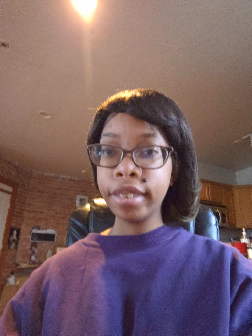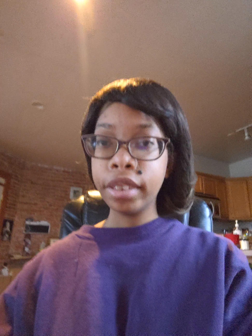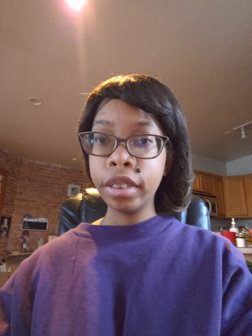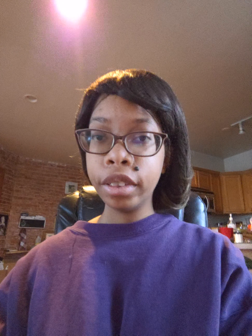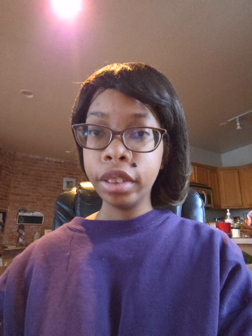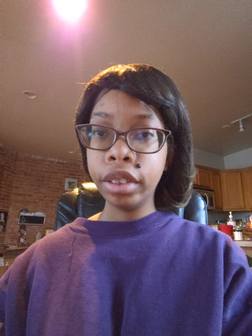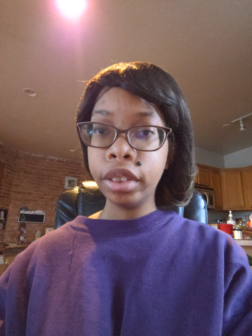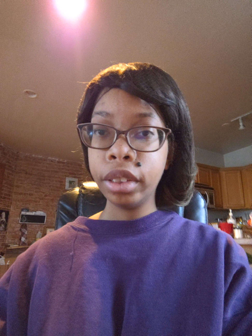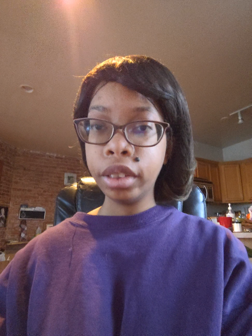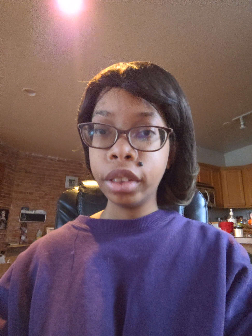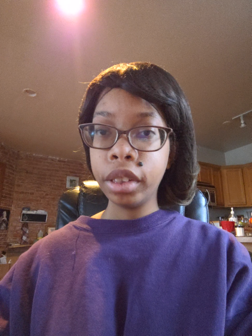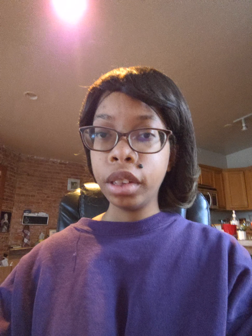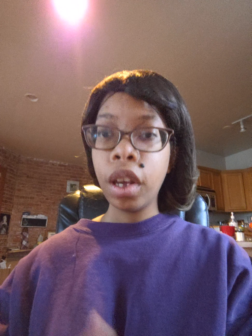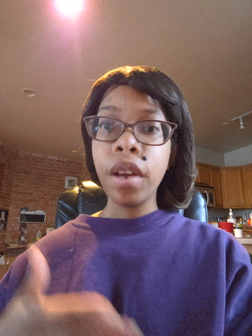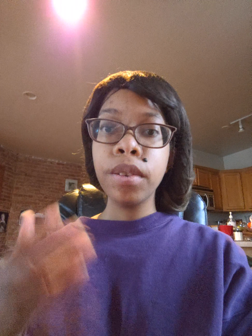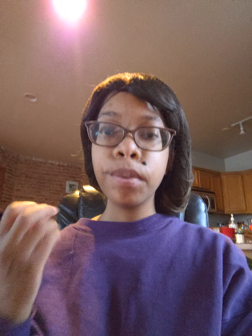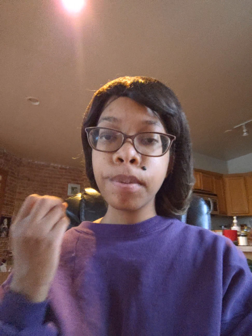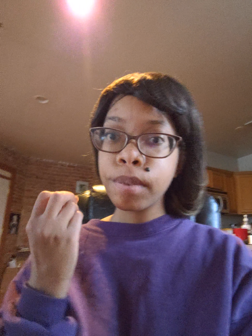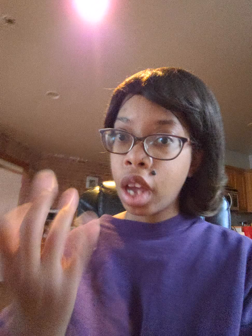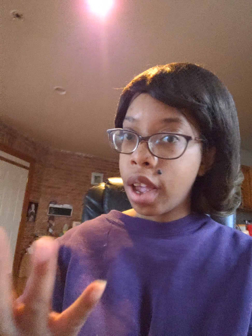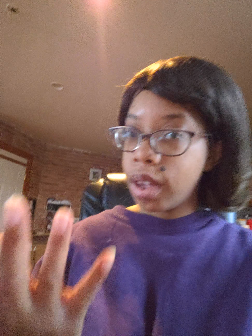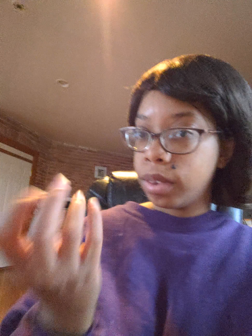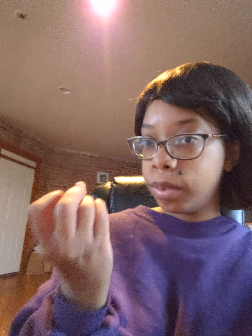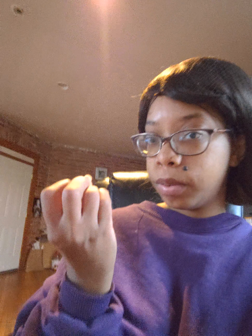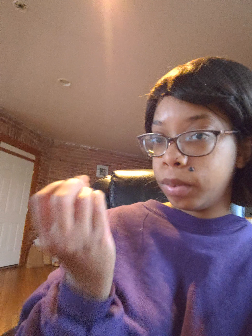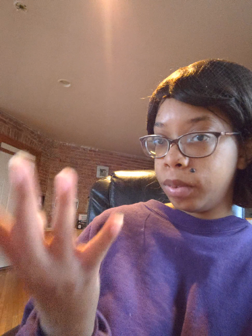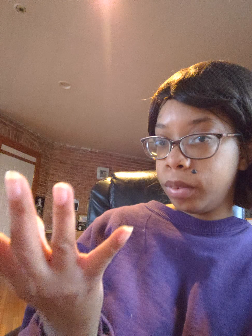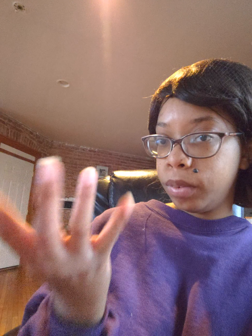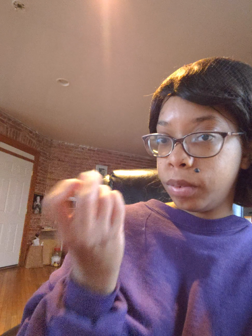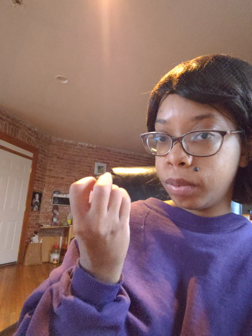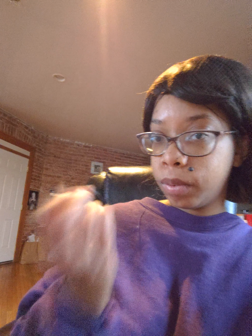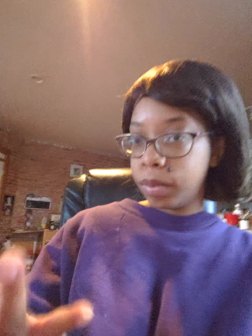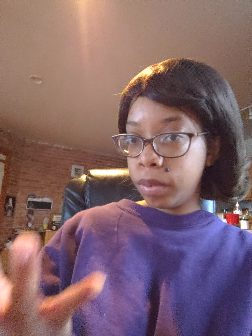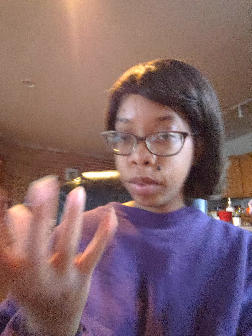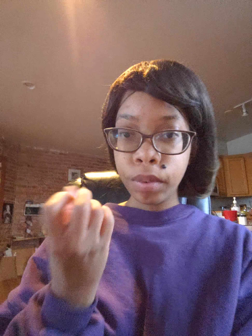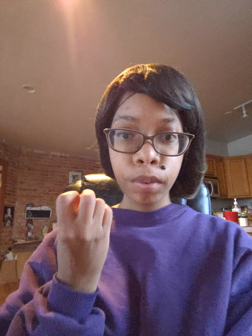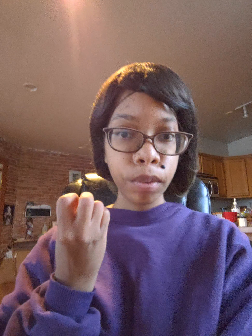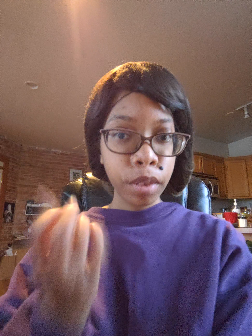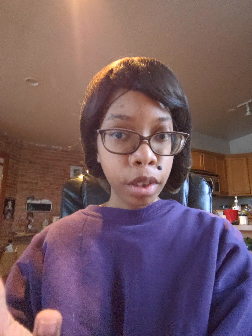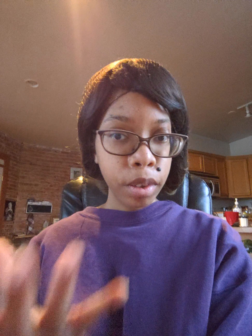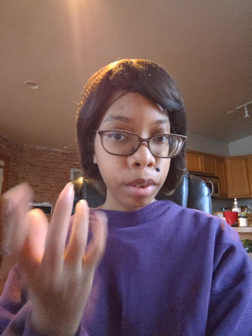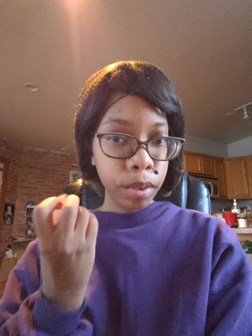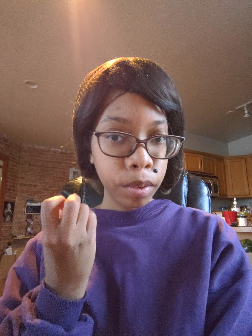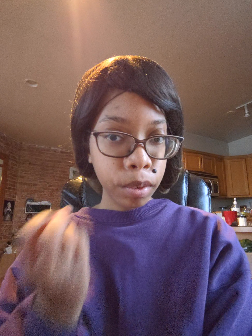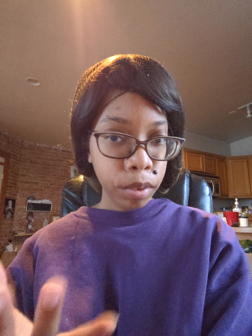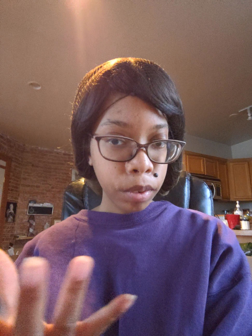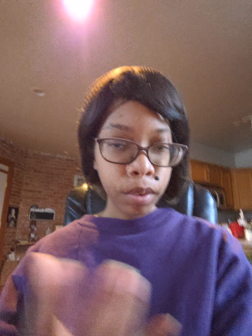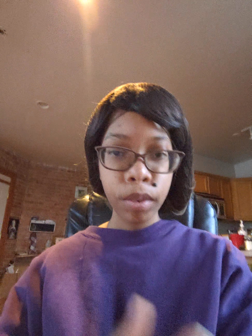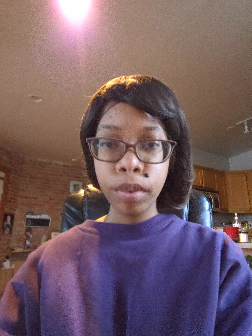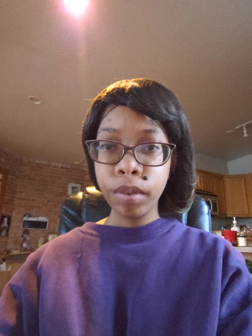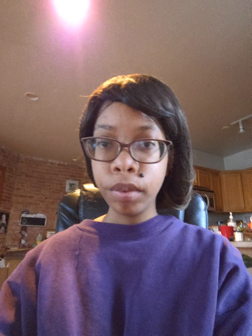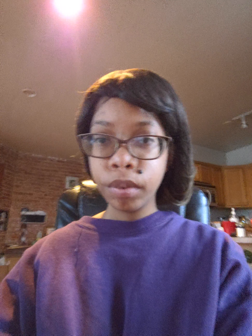many